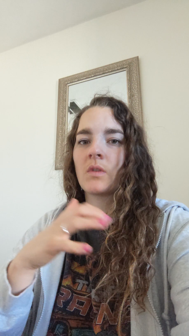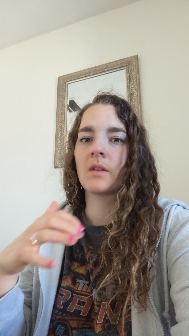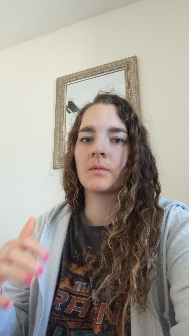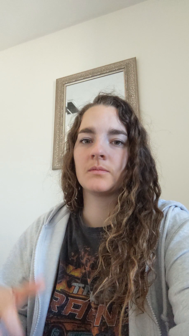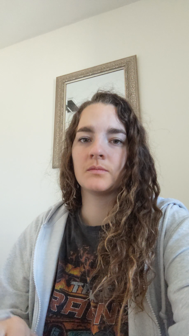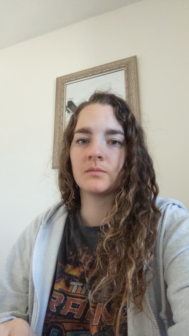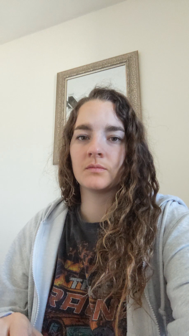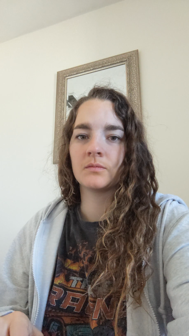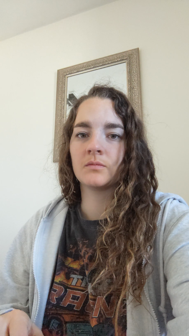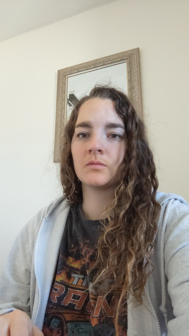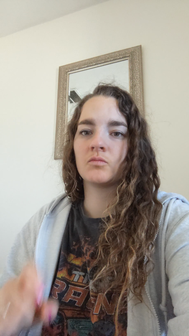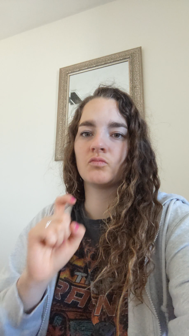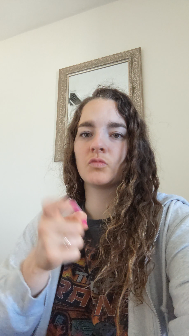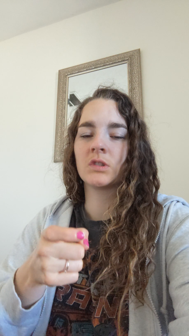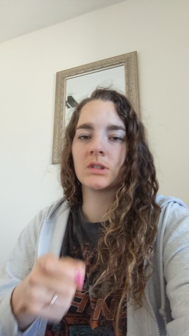present